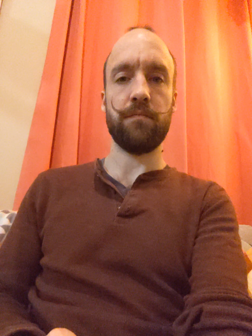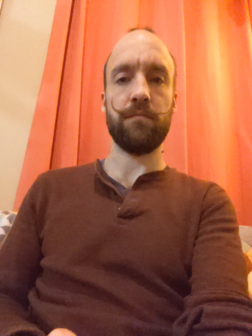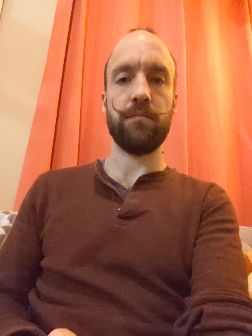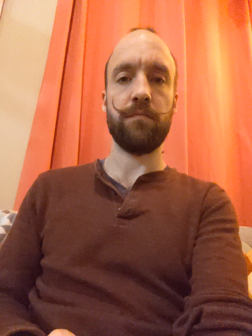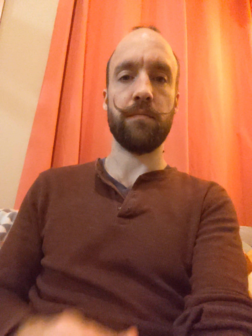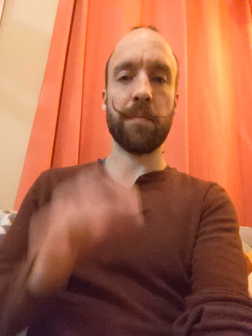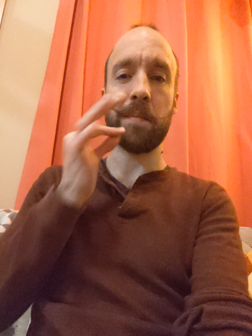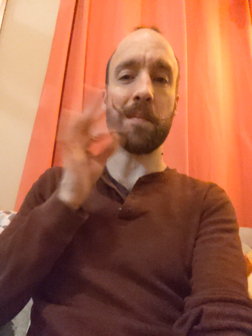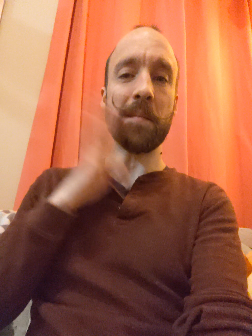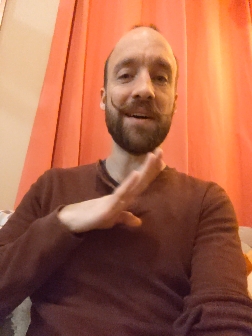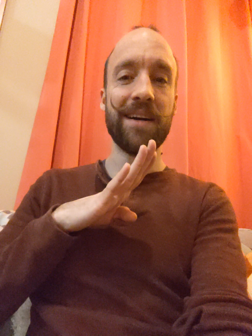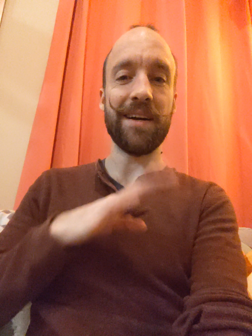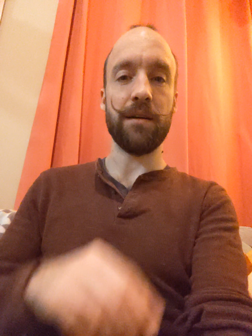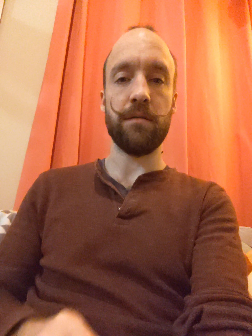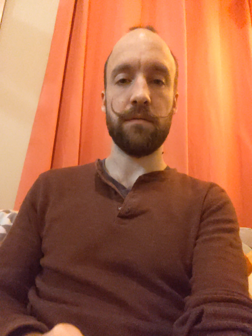bee